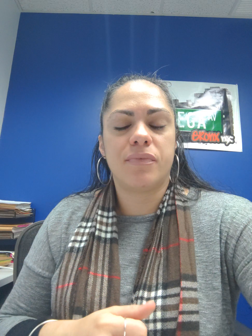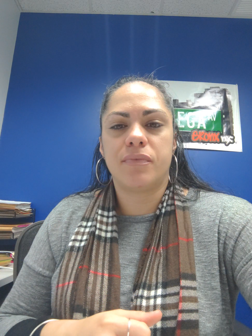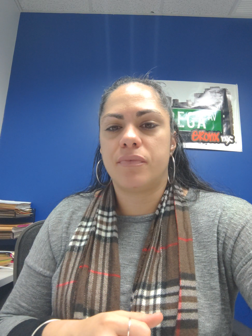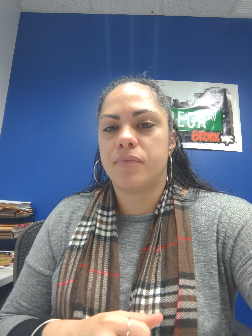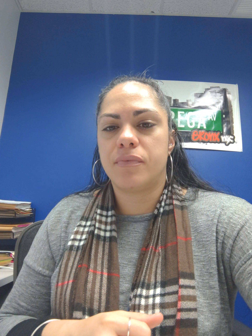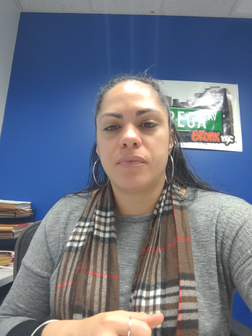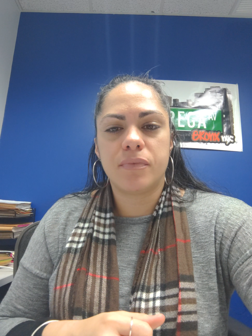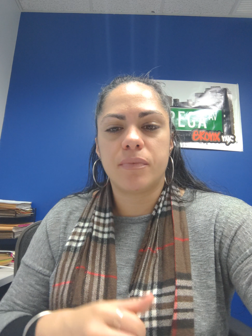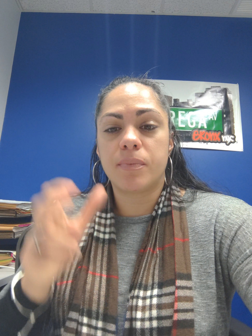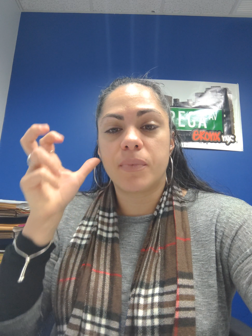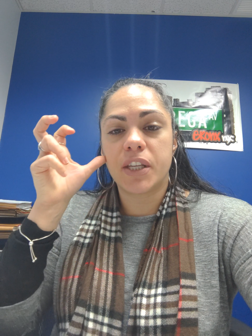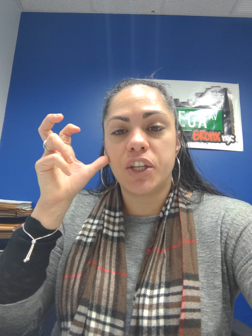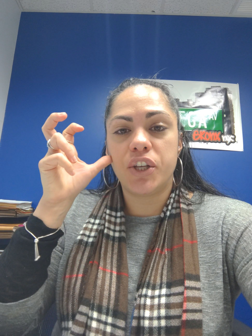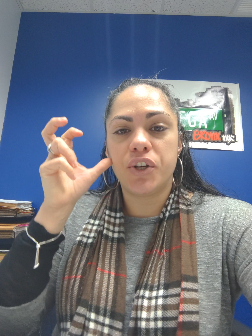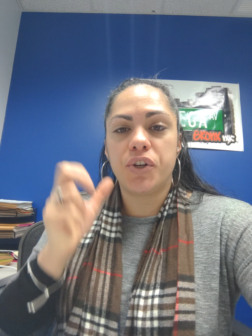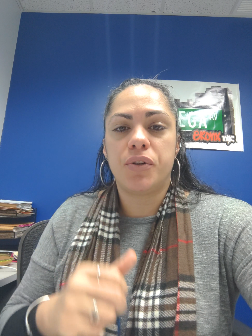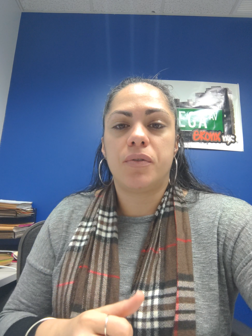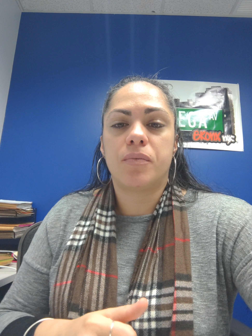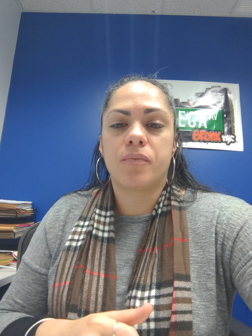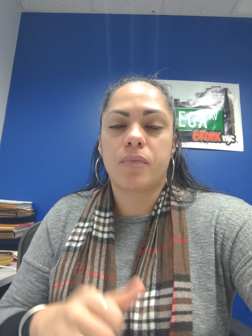hear